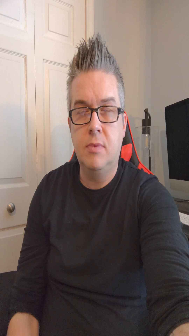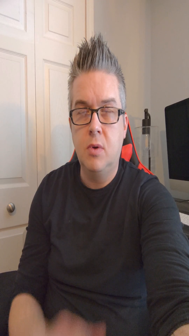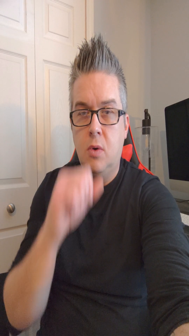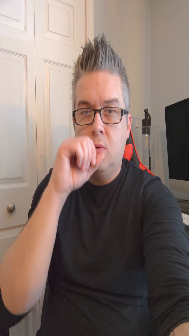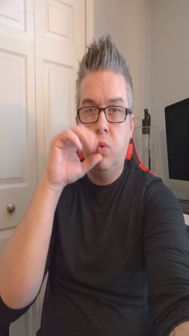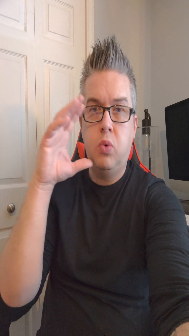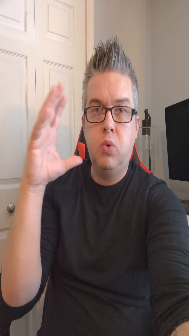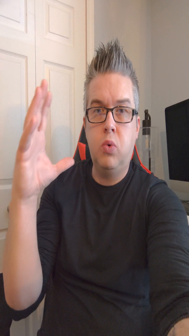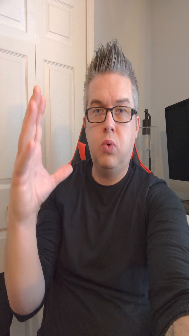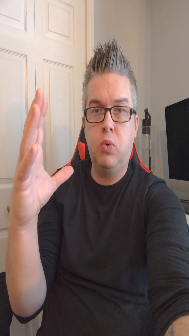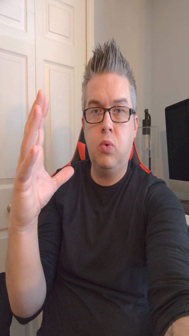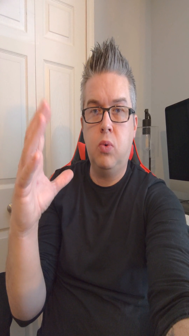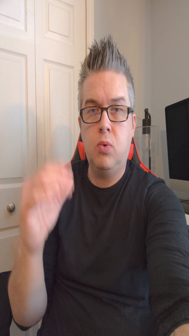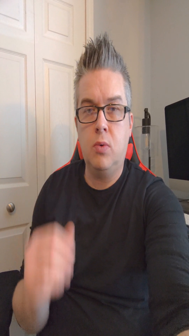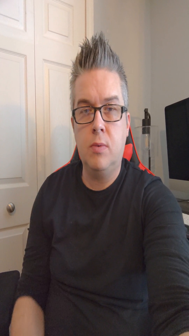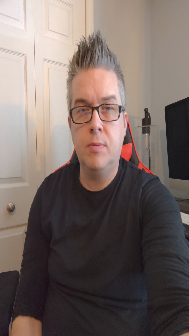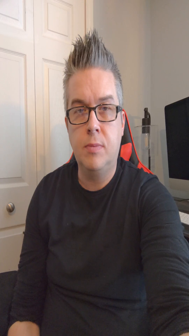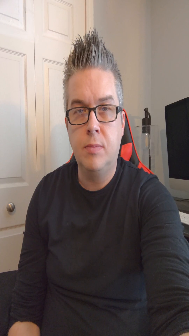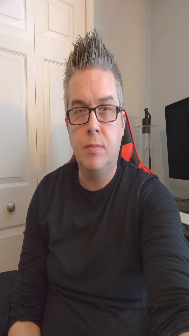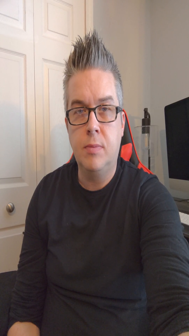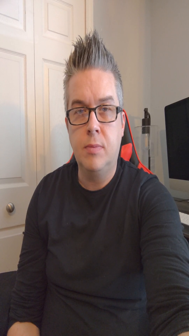balloon